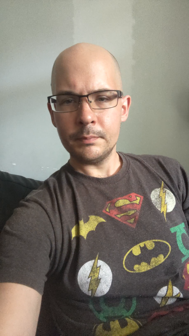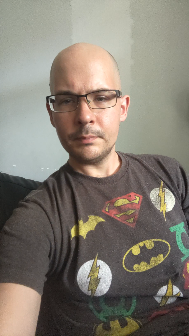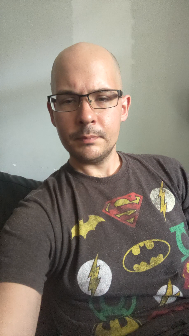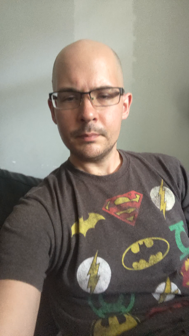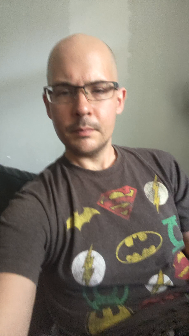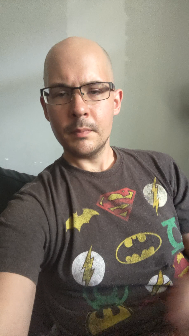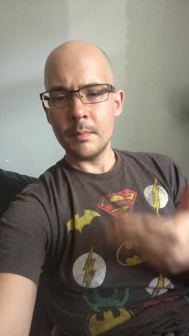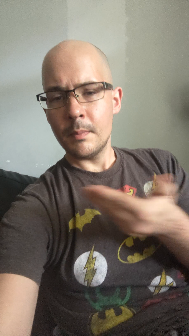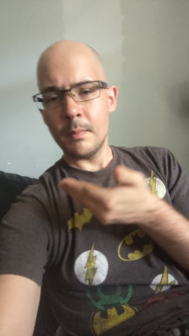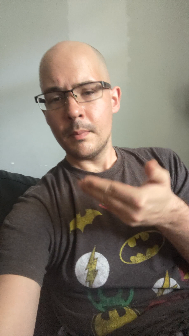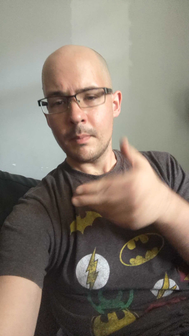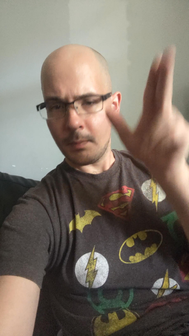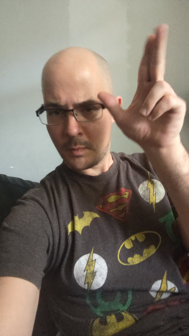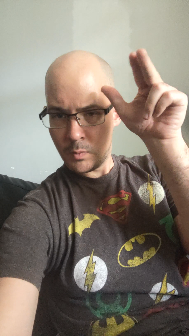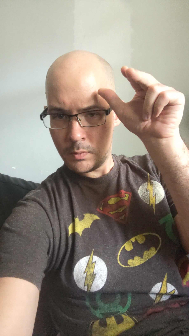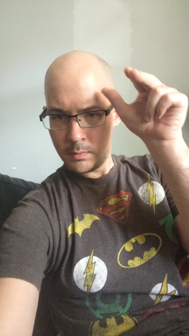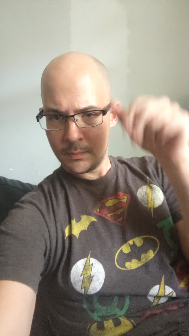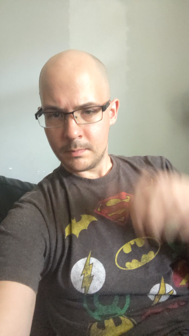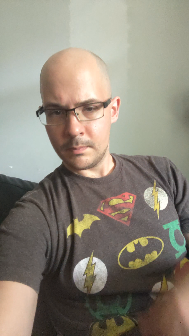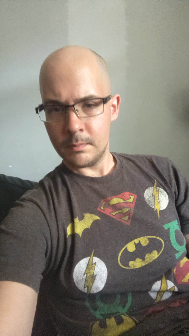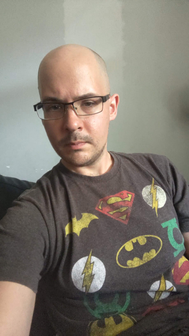pony